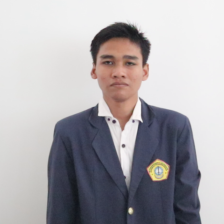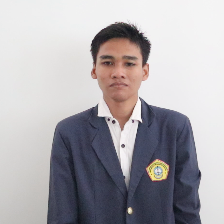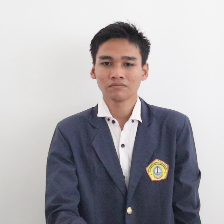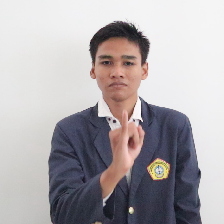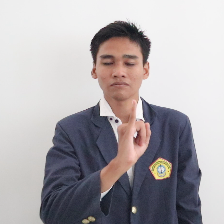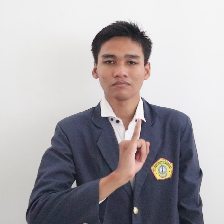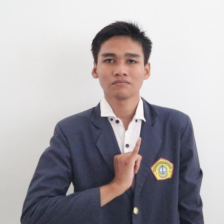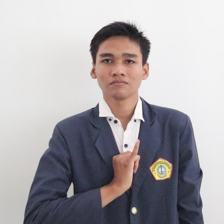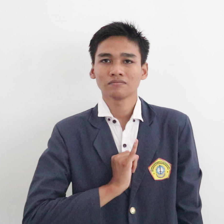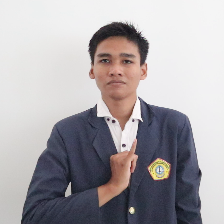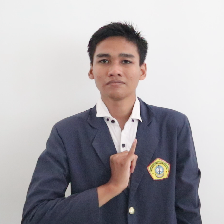I